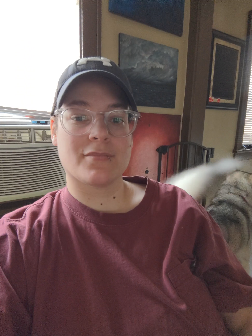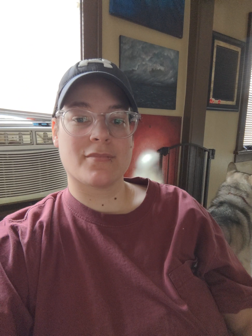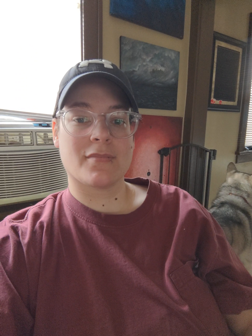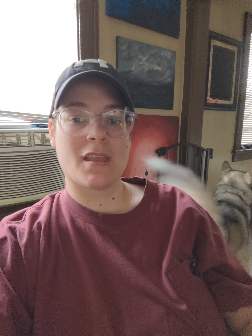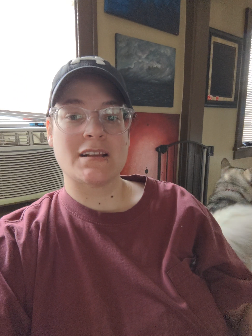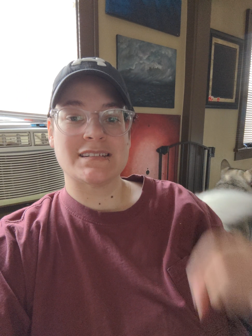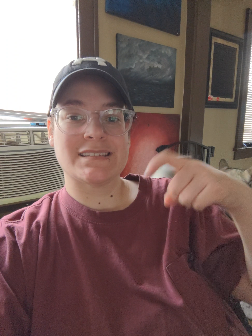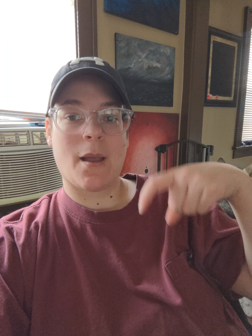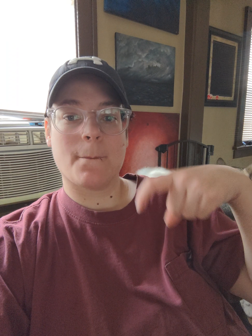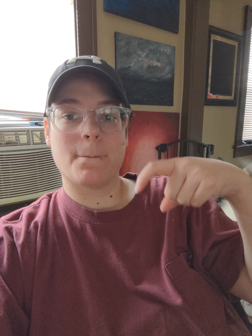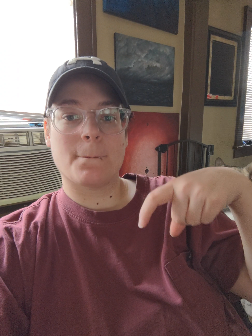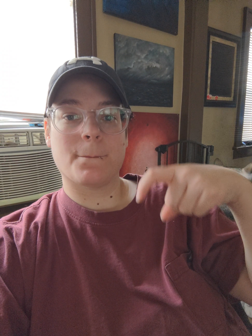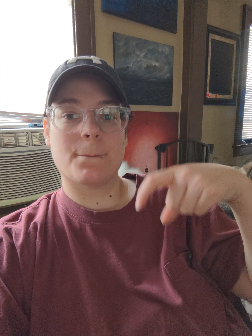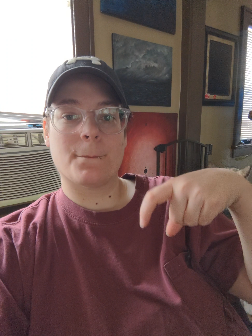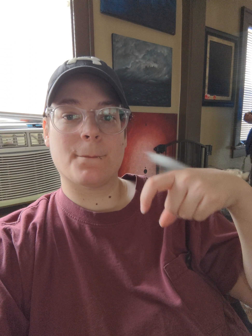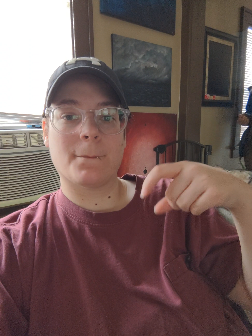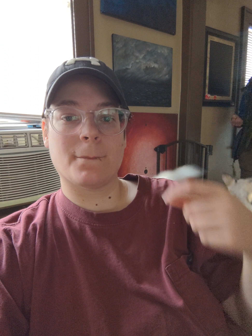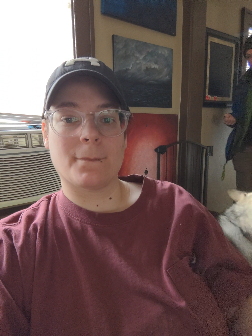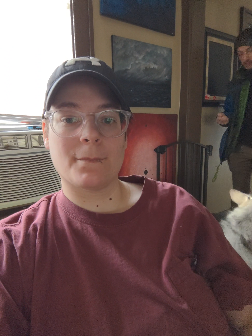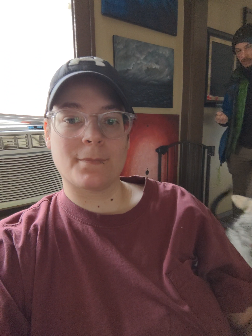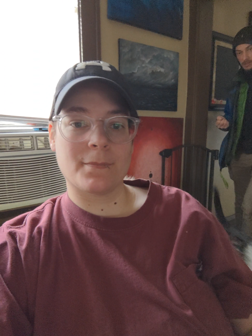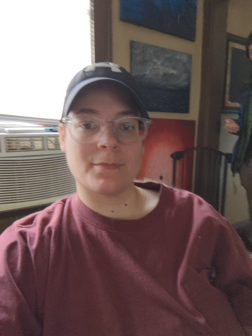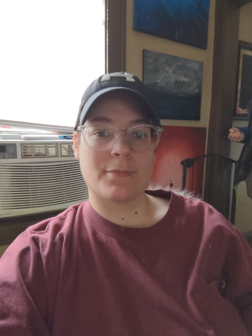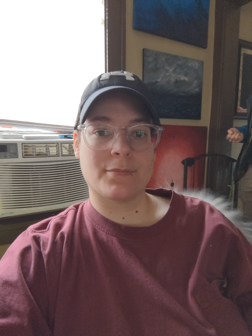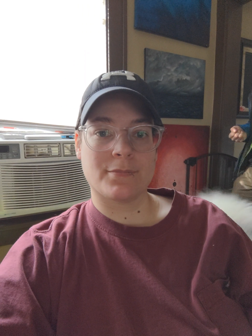time